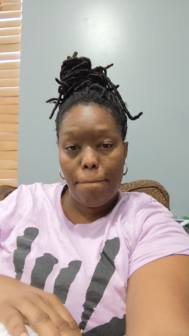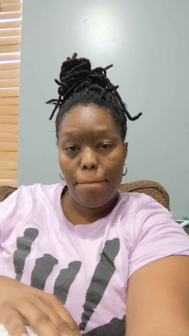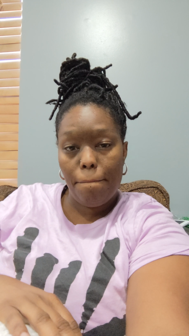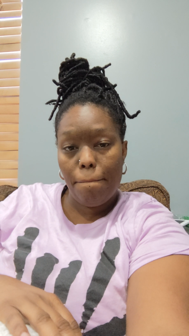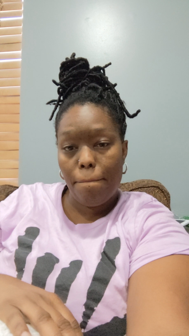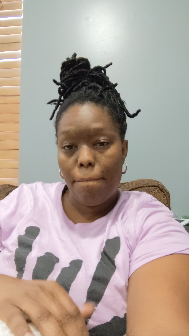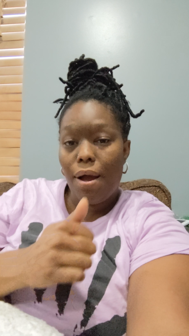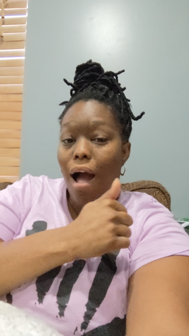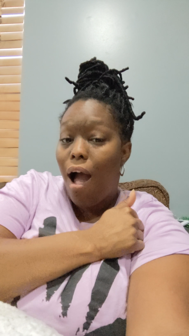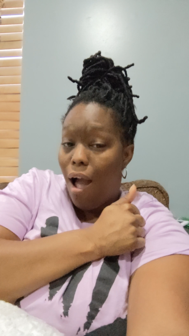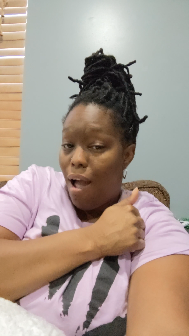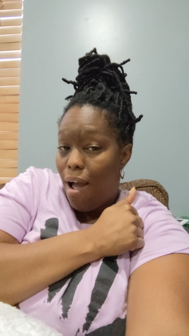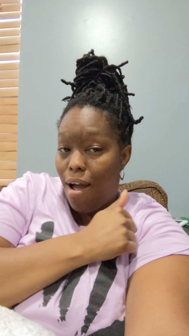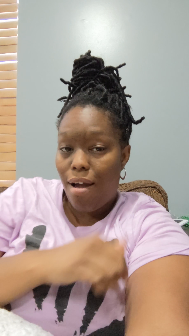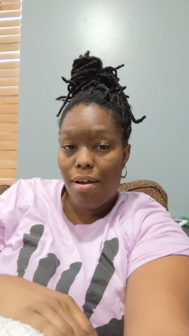hug